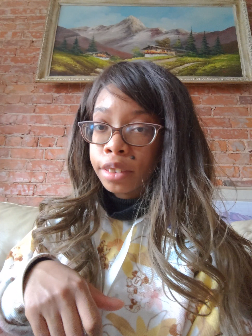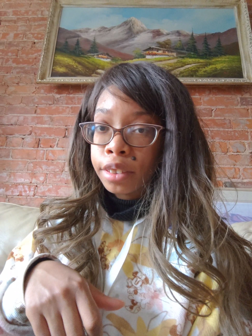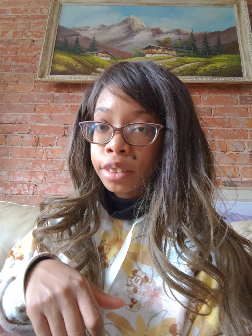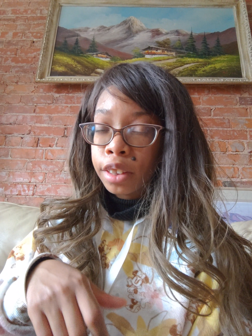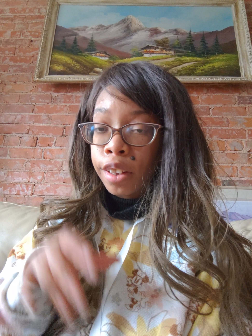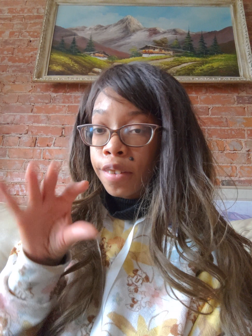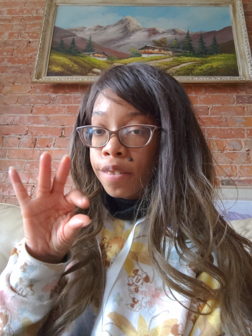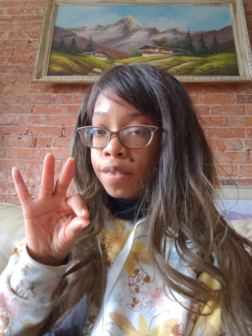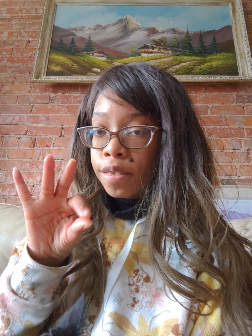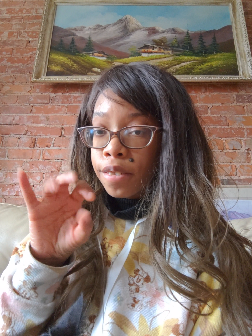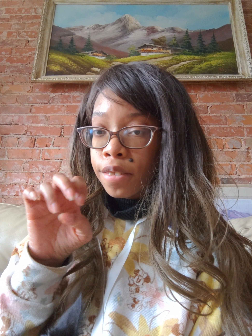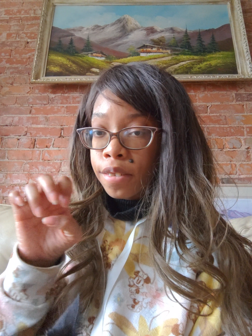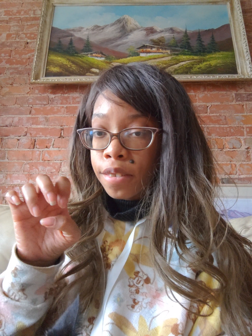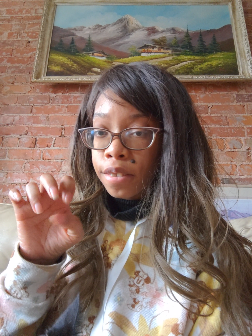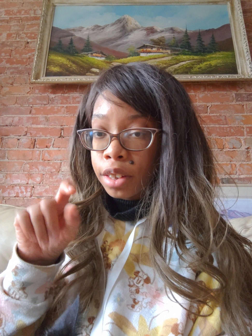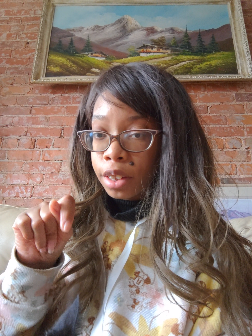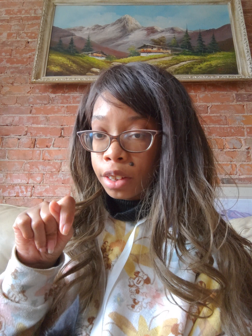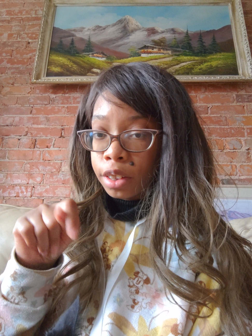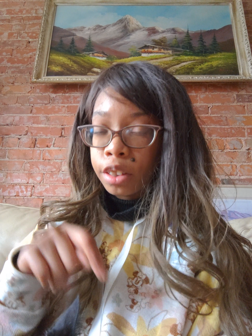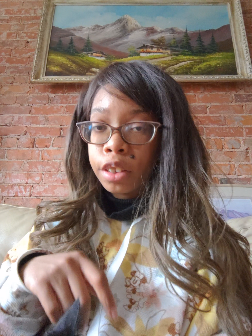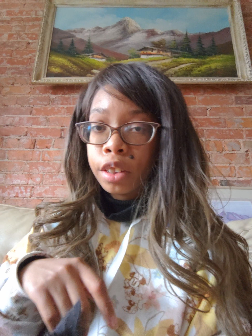feet